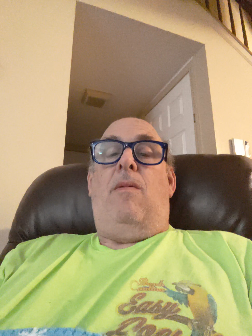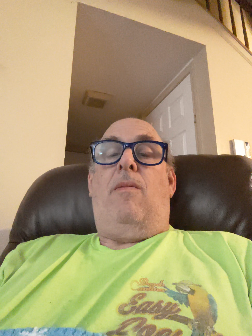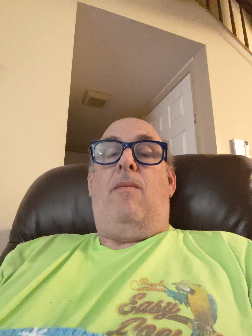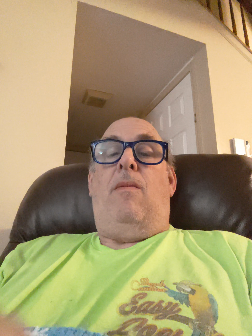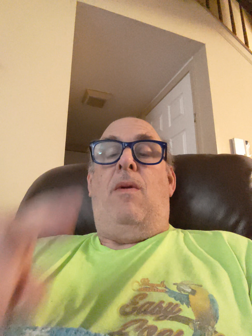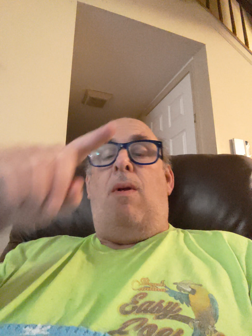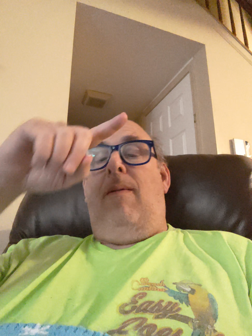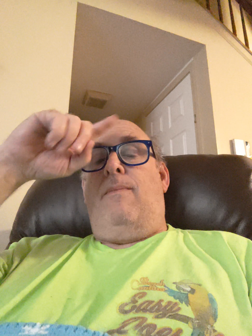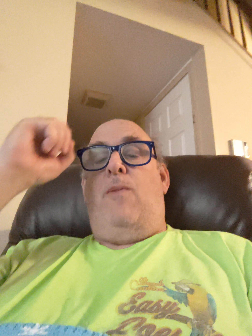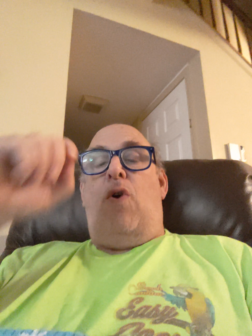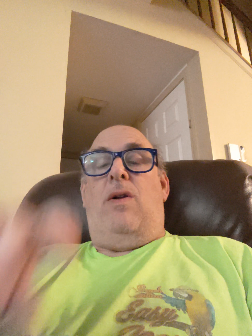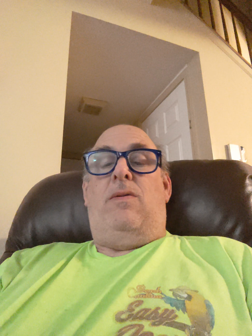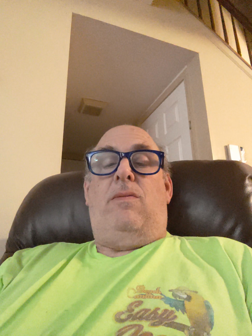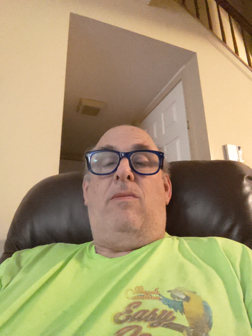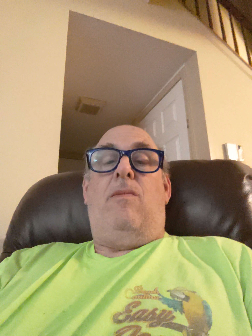because